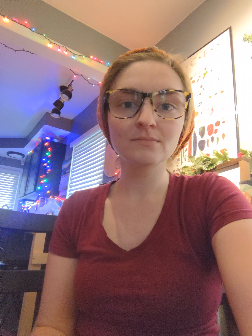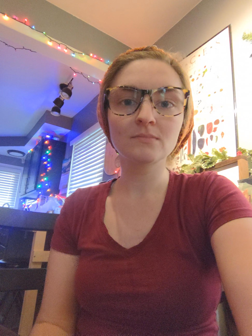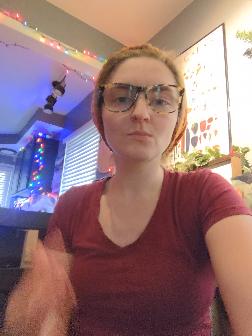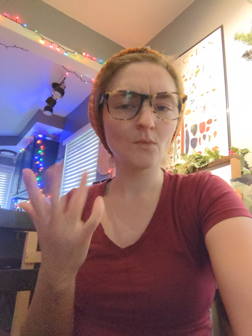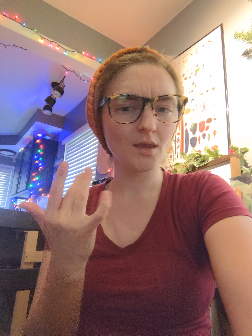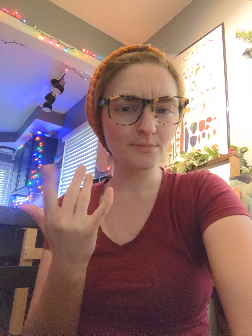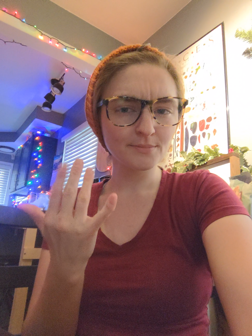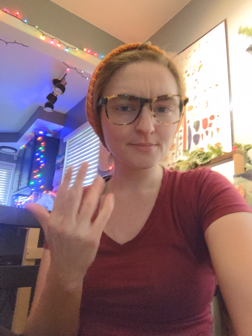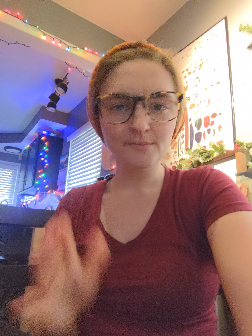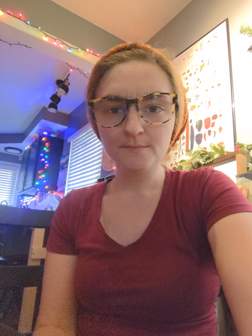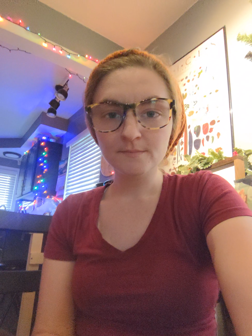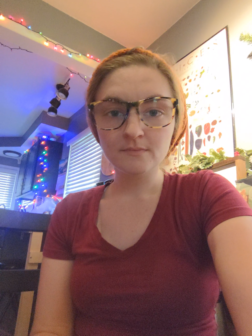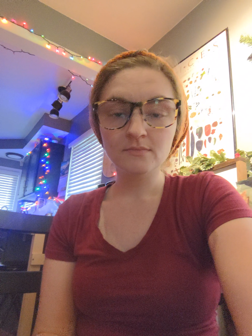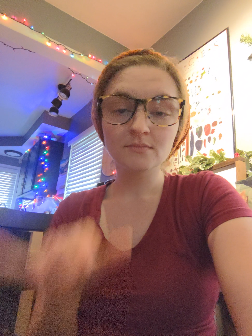wait